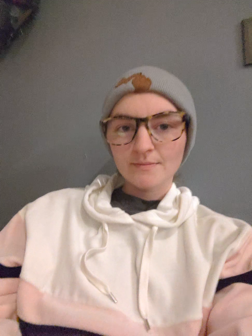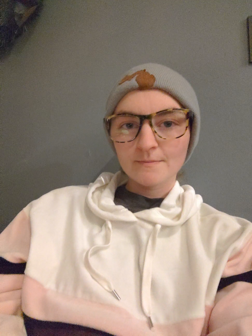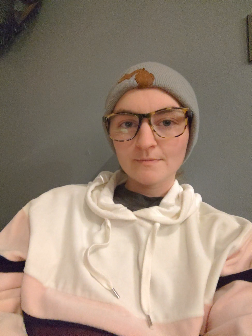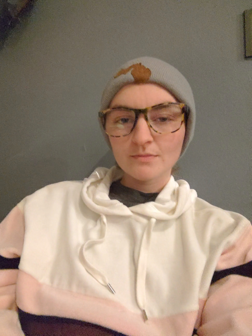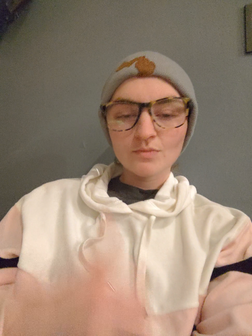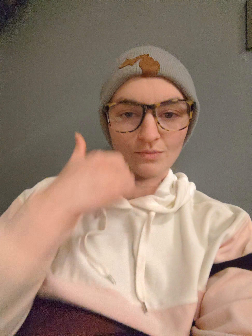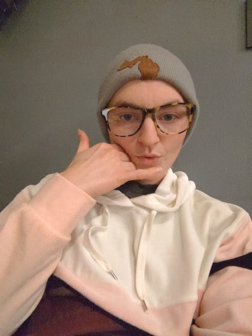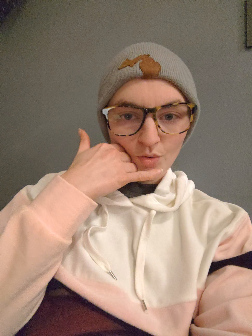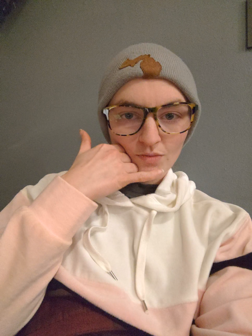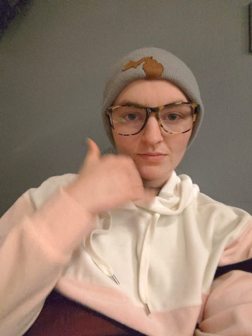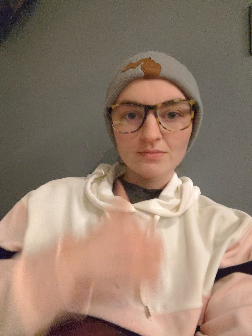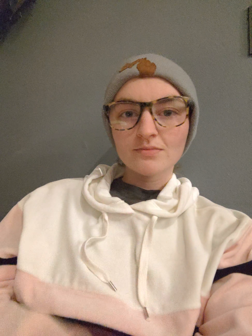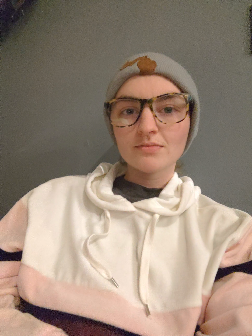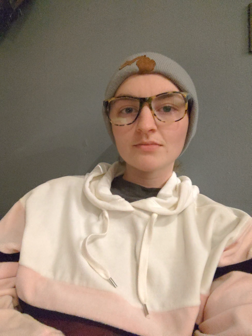call on the phone